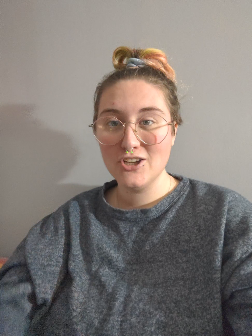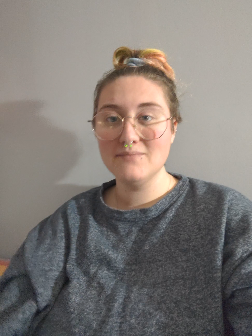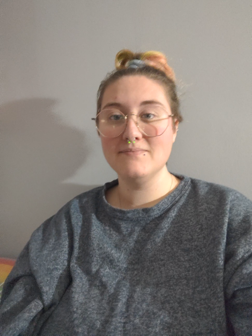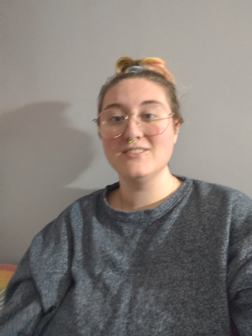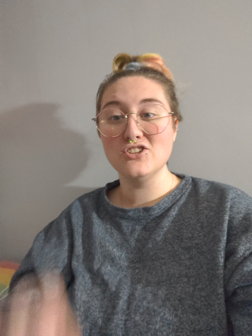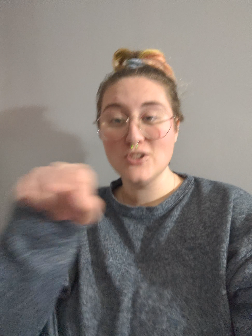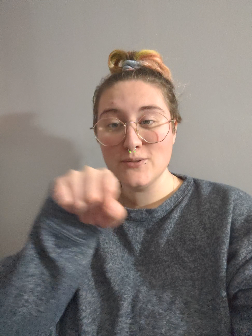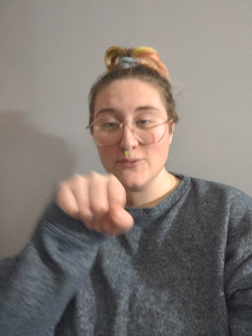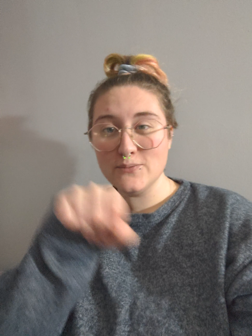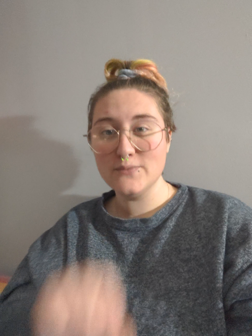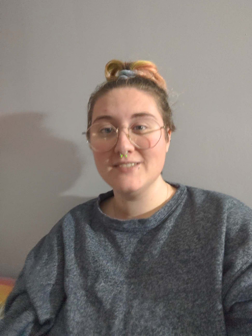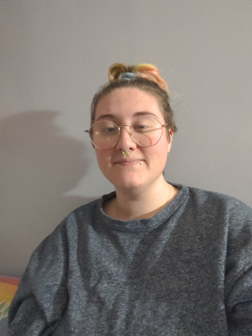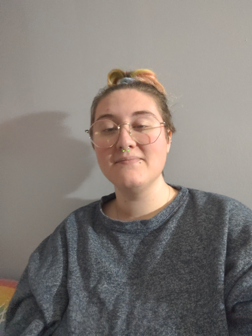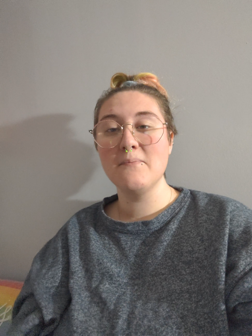shoe